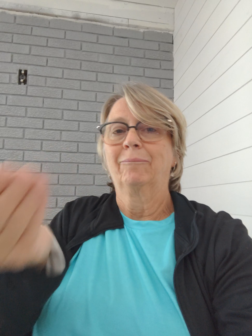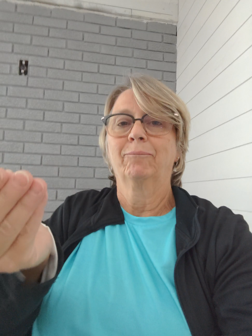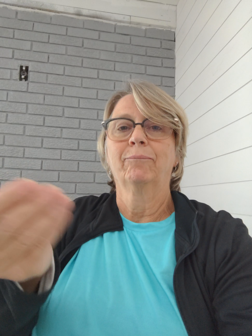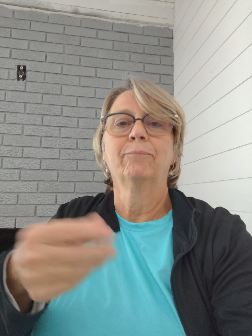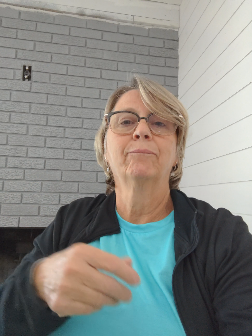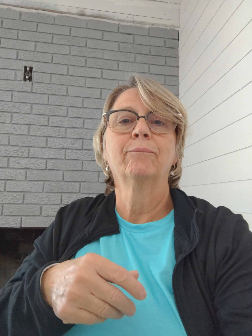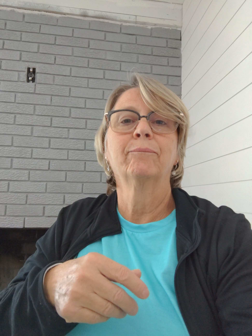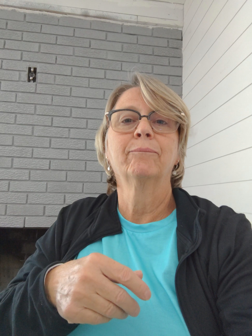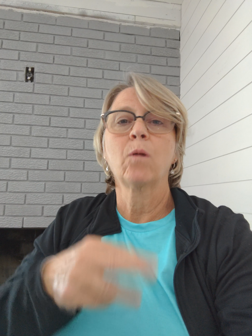give